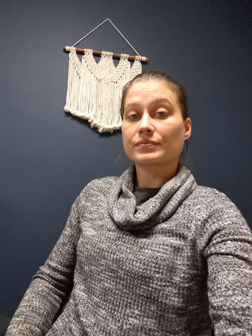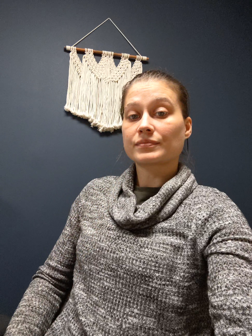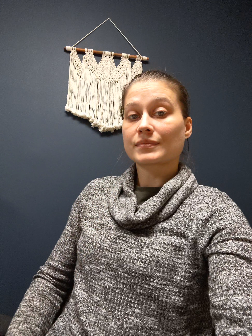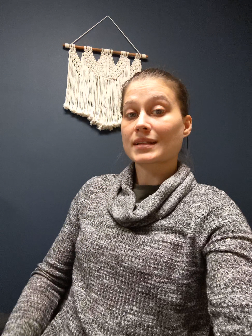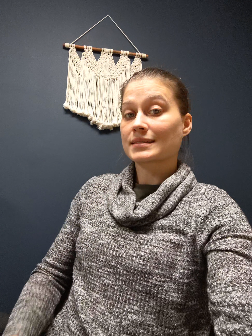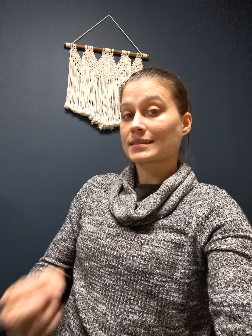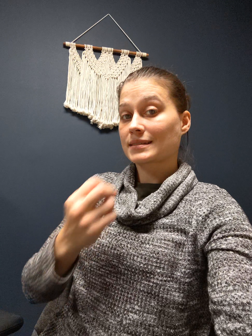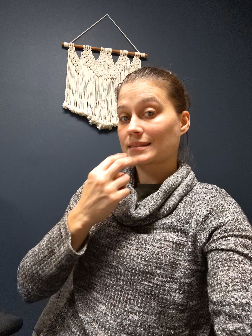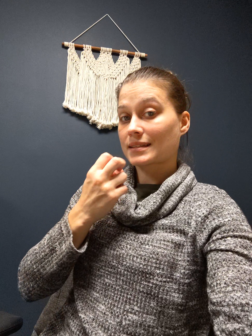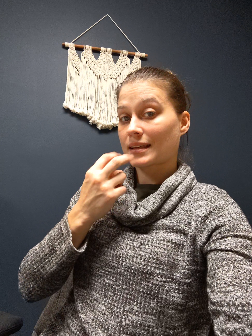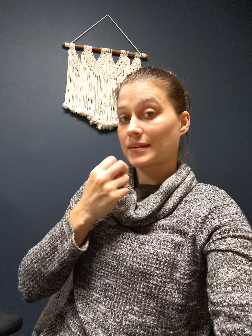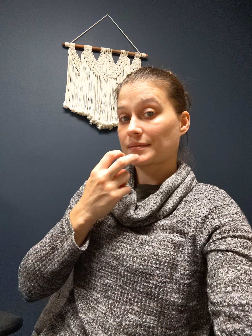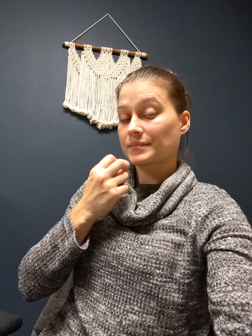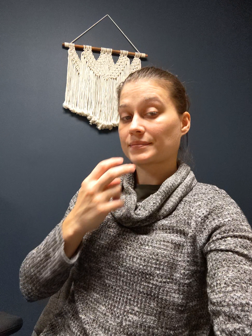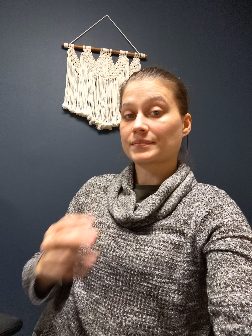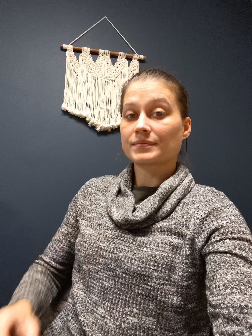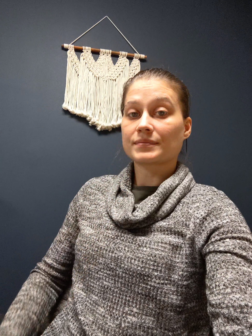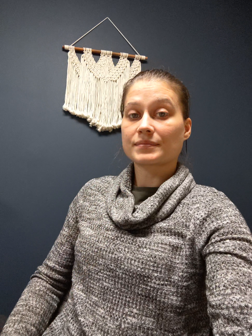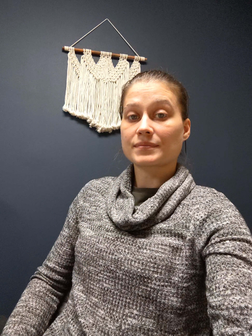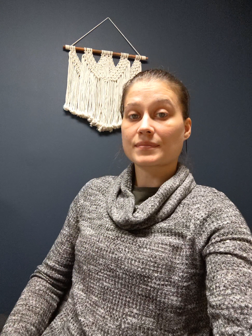snack